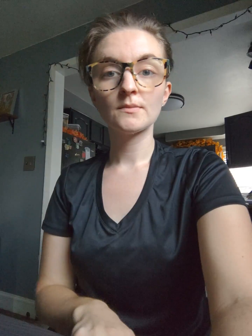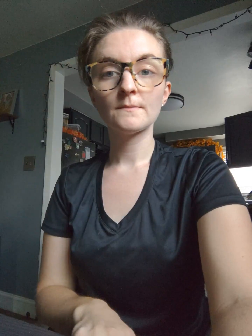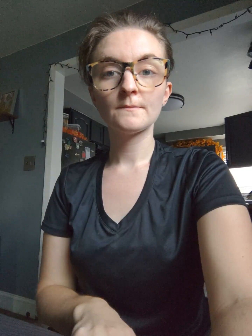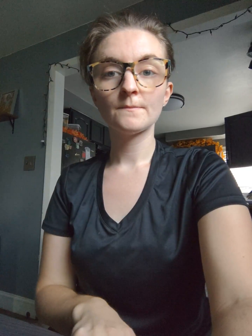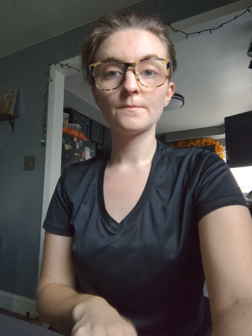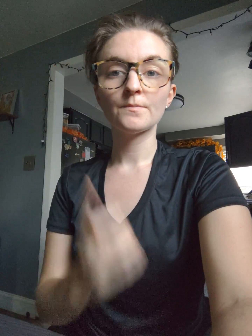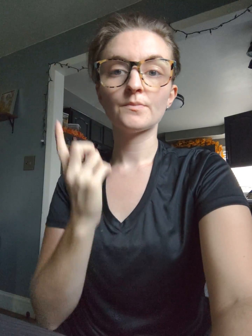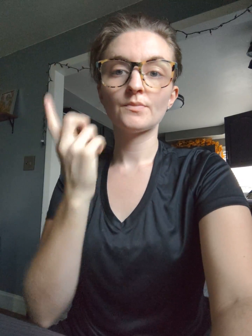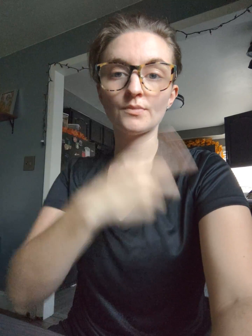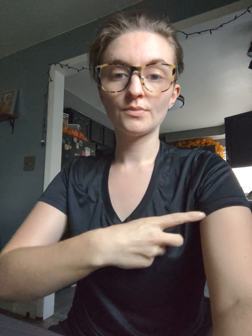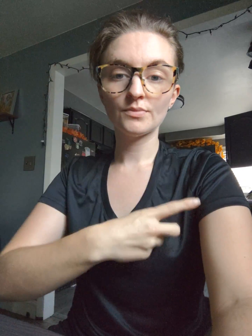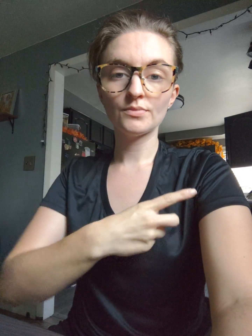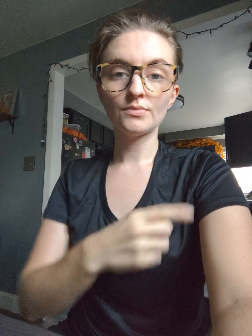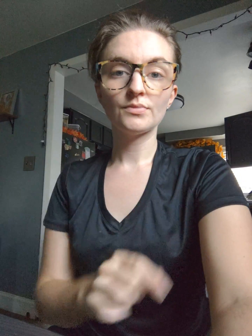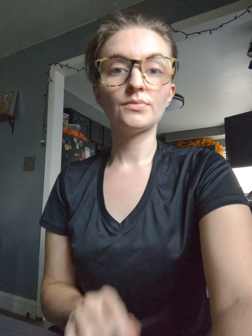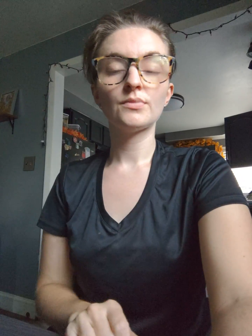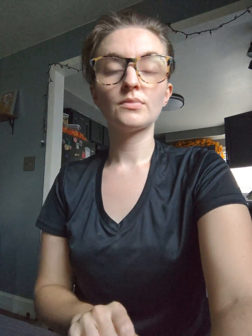day